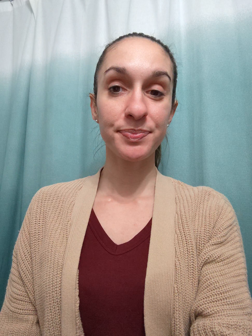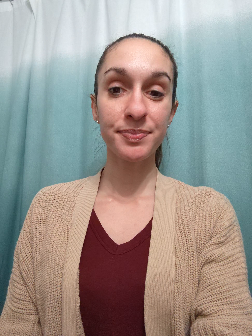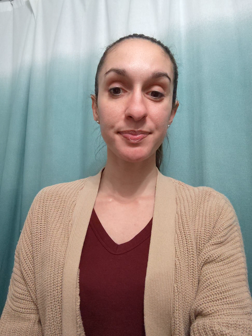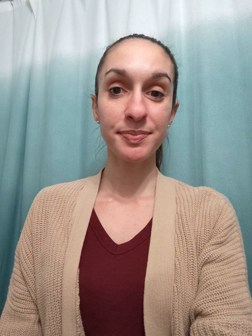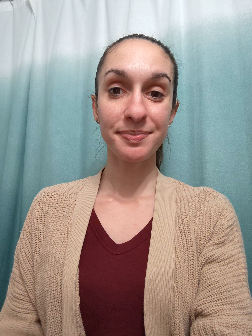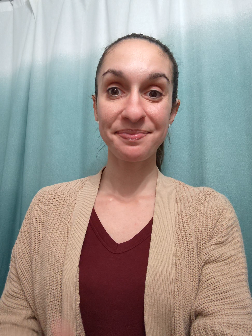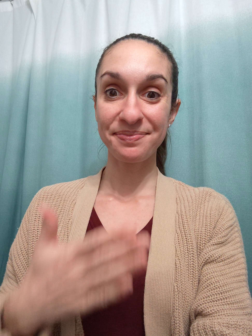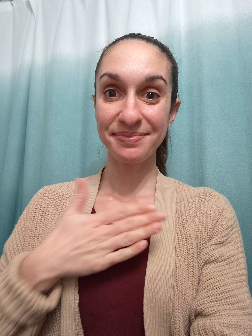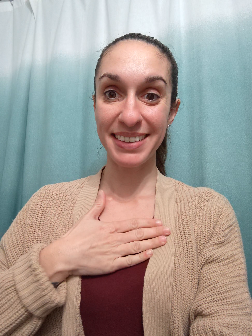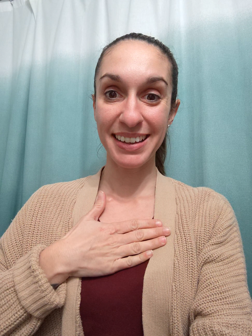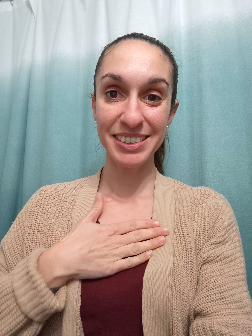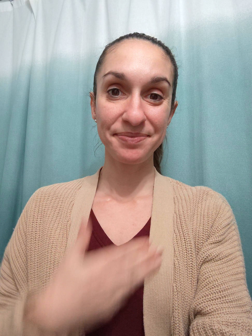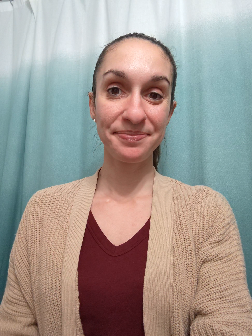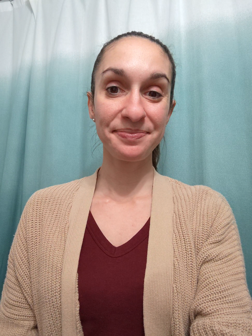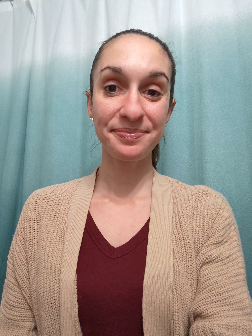my